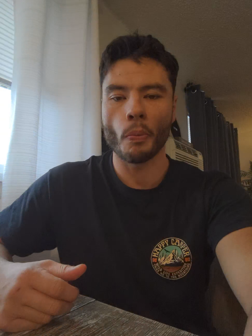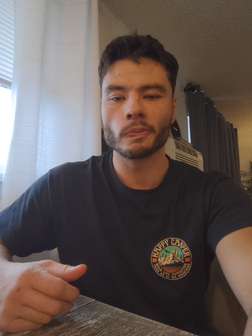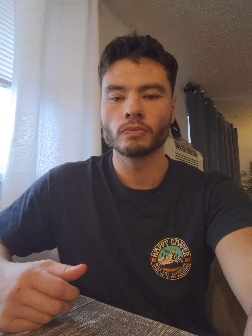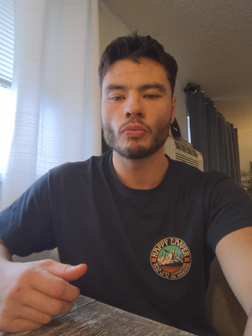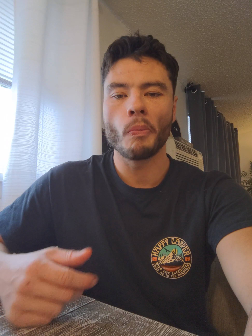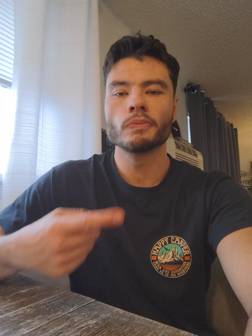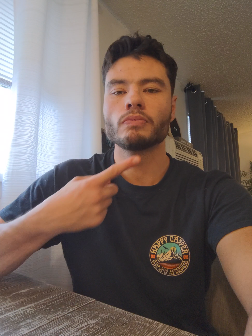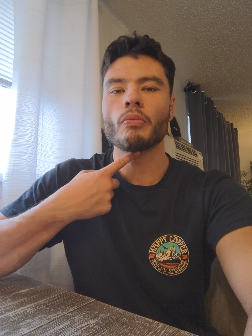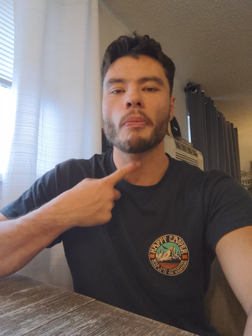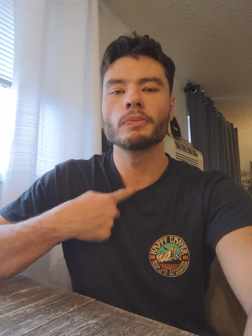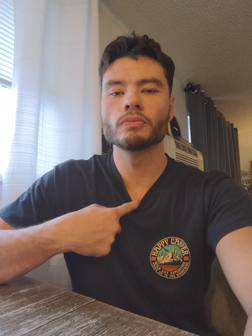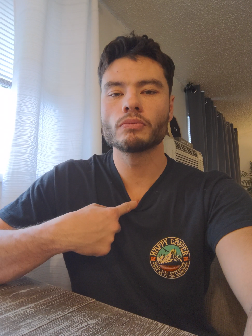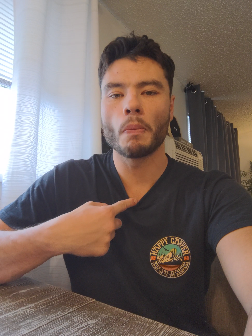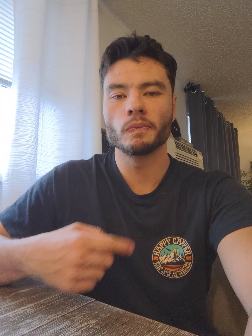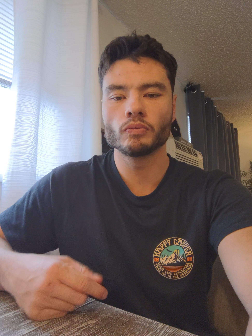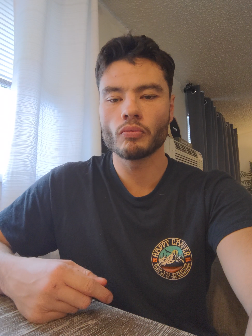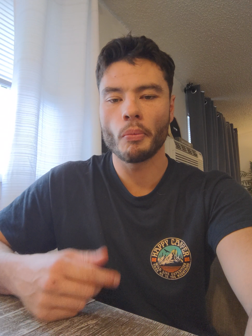thirsty